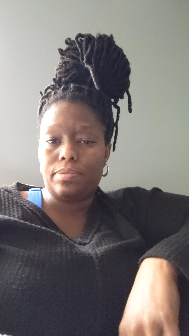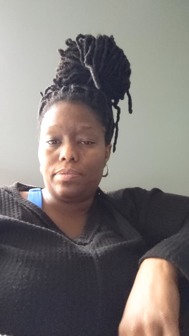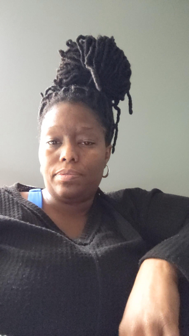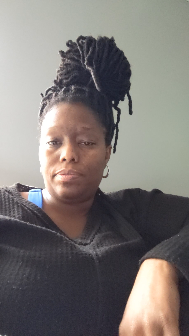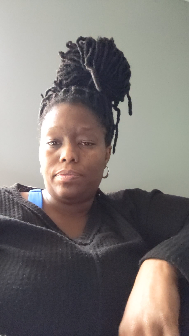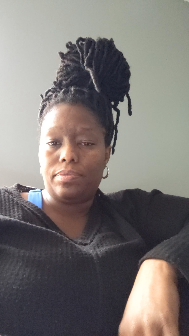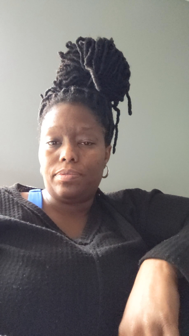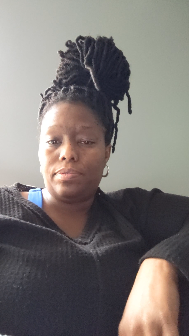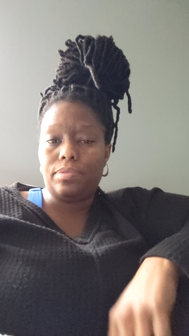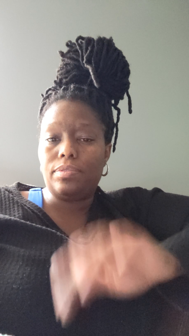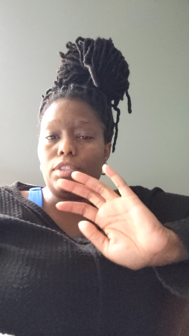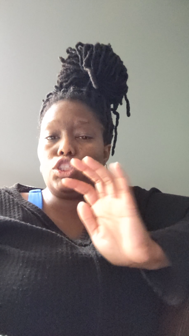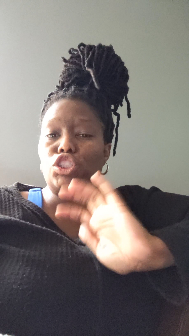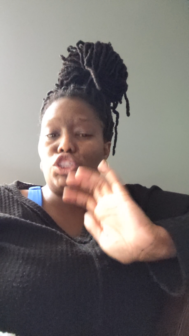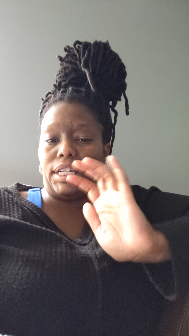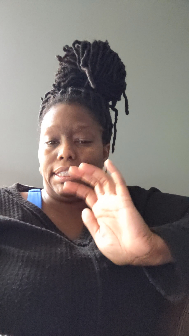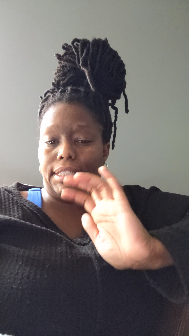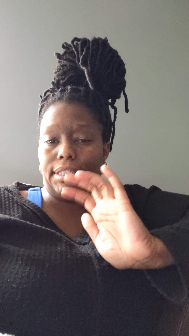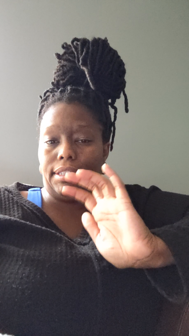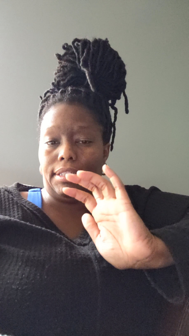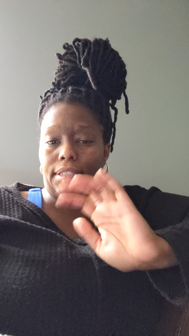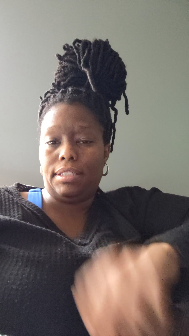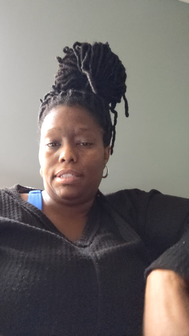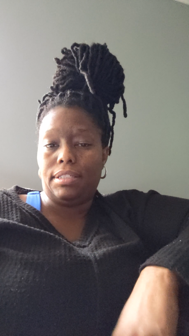cheese